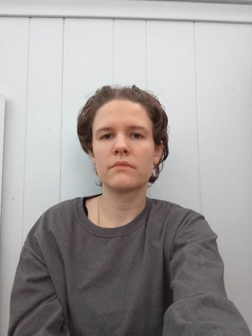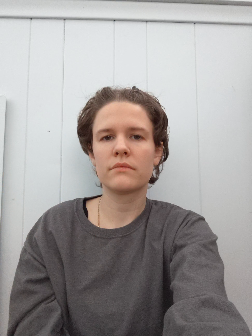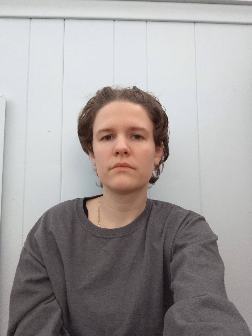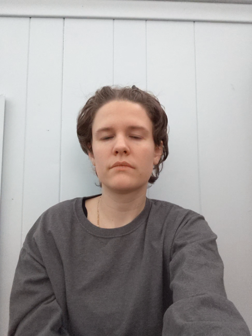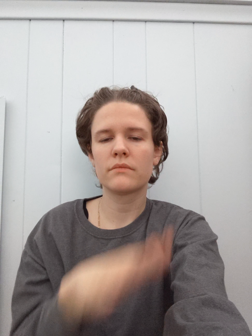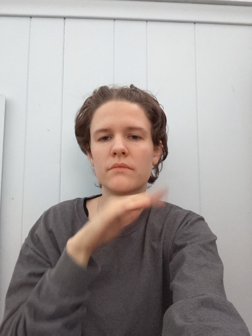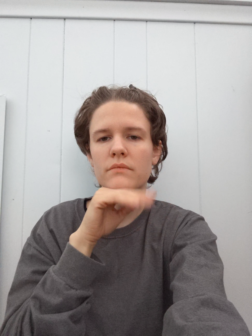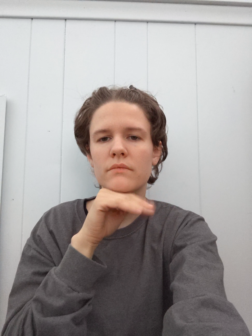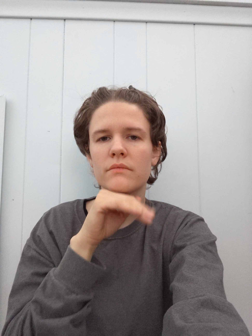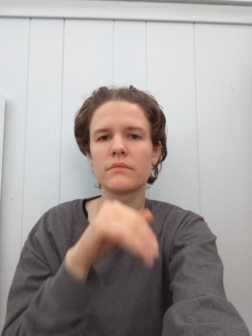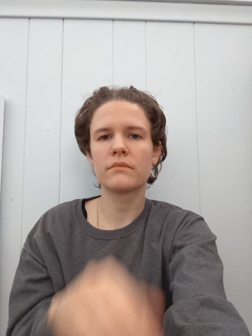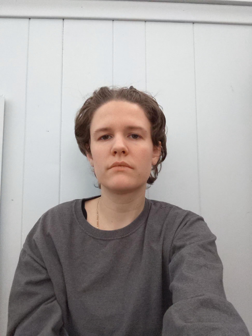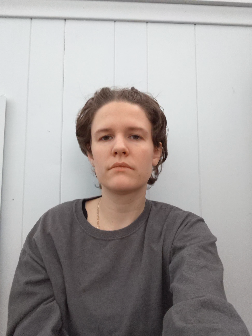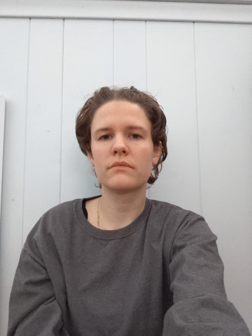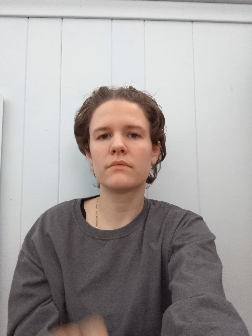pig